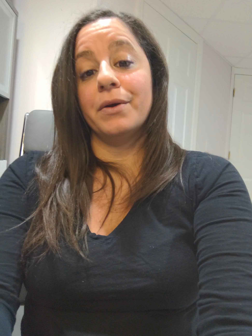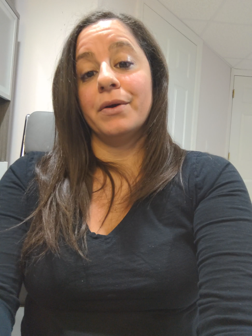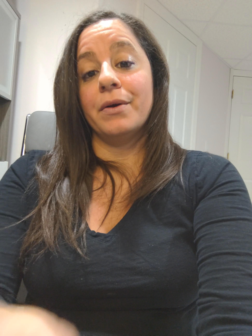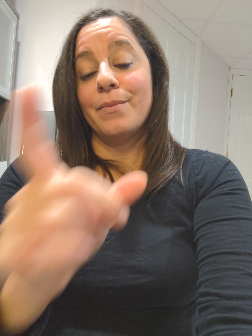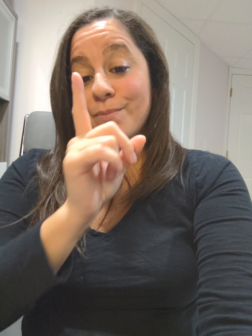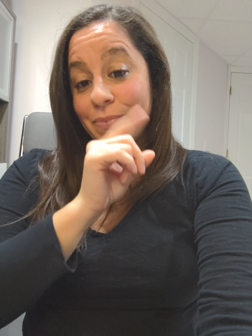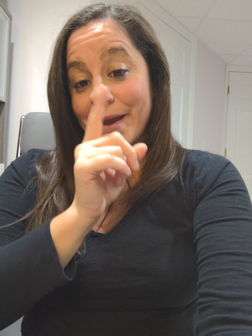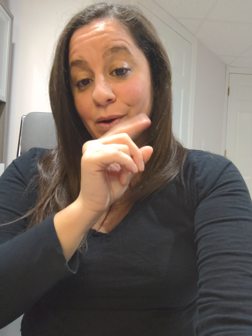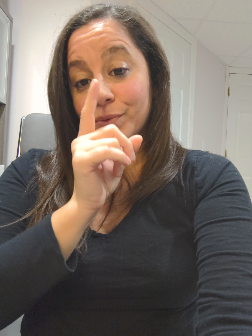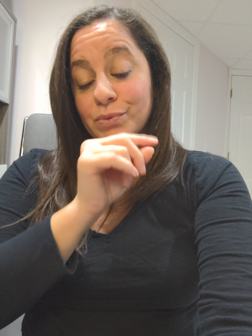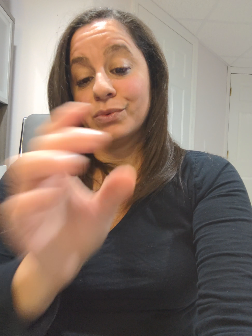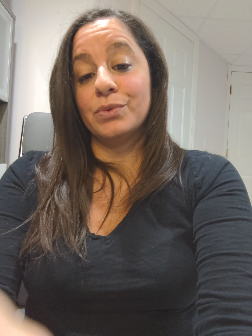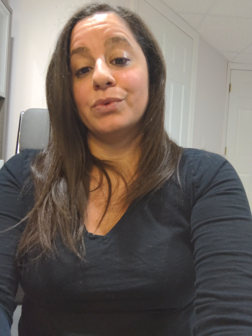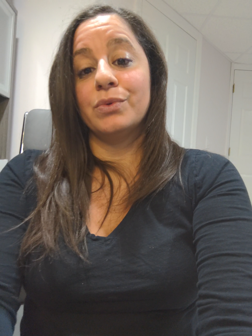mouse